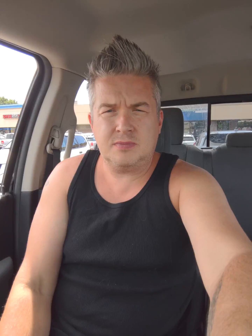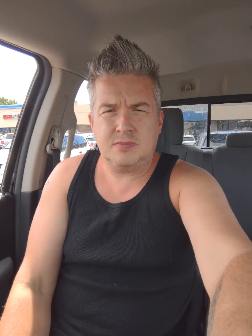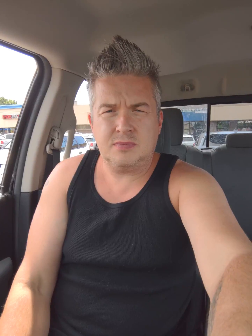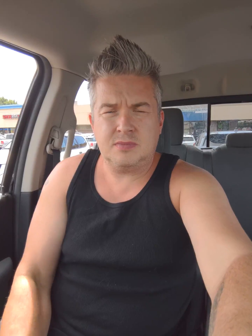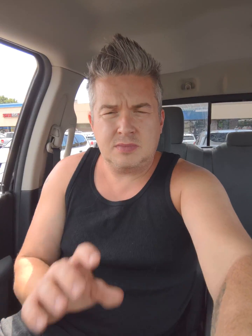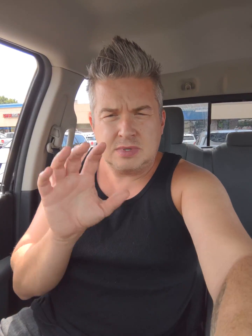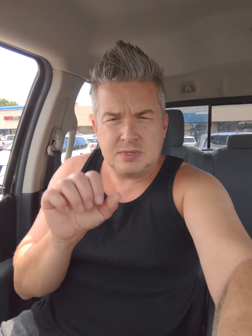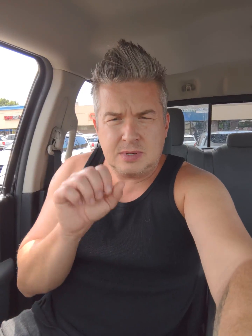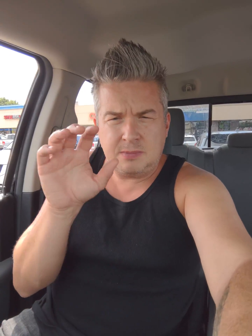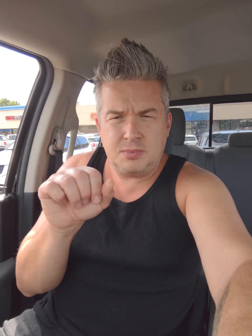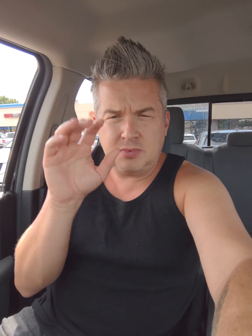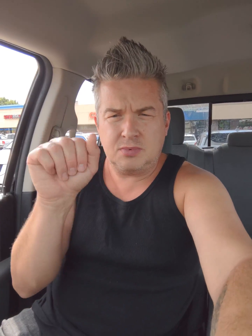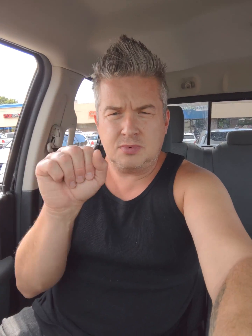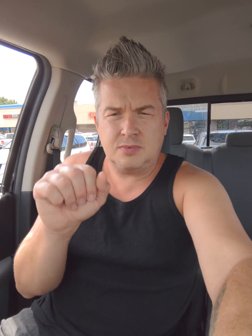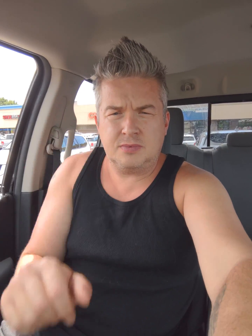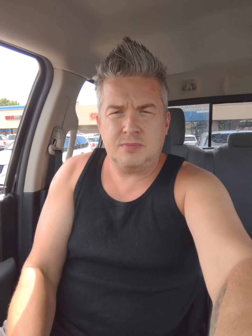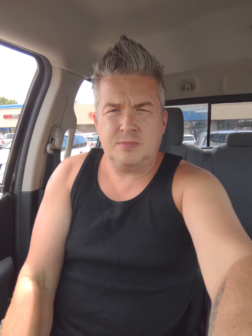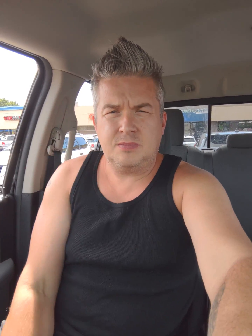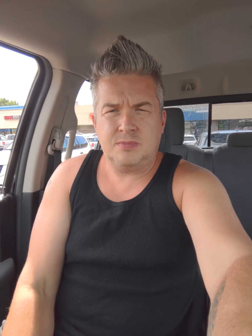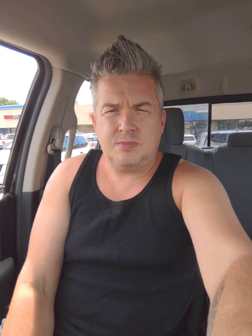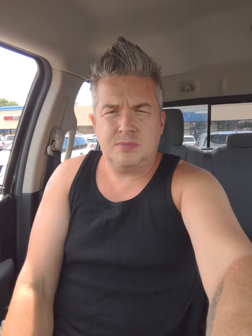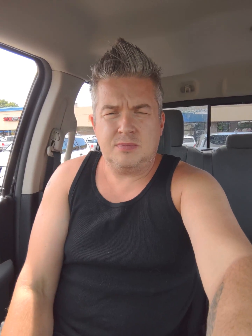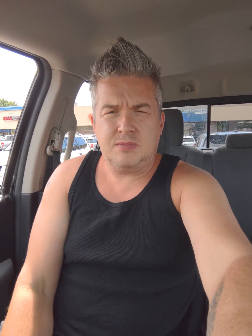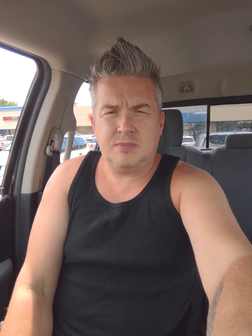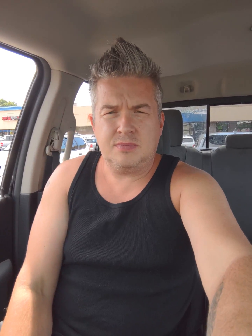climb